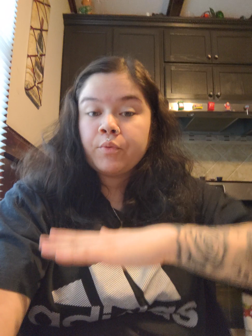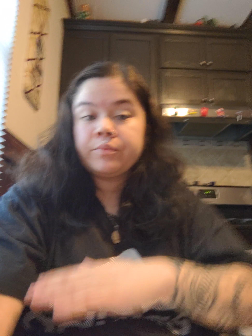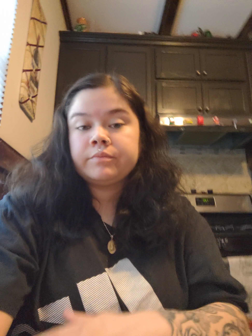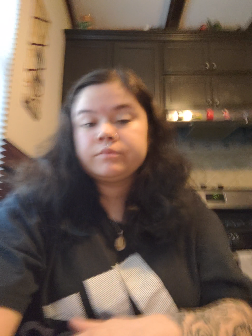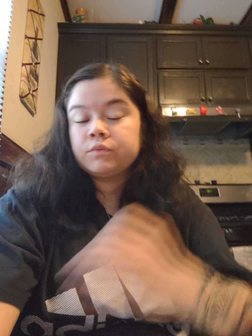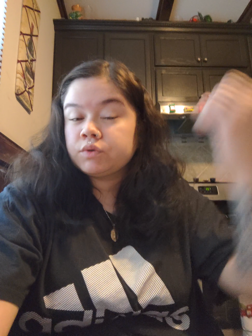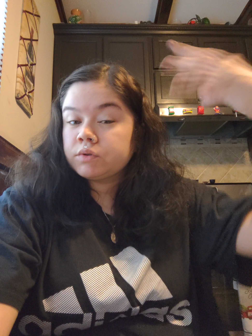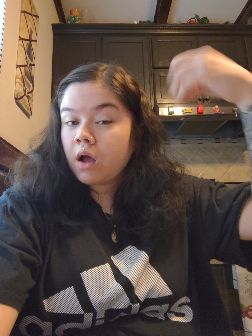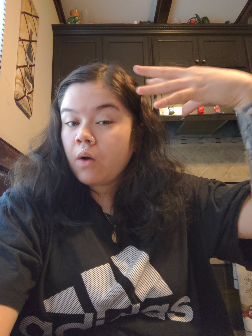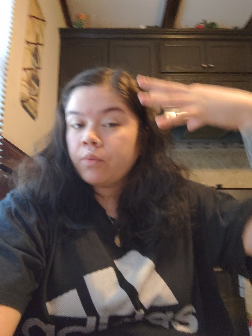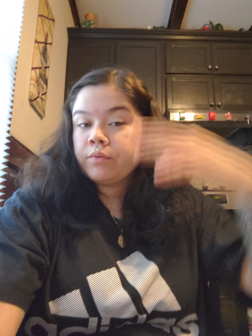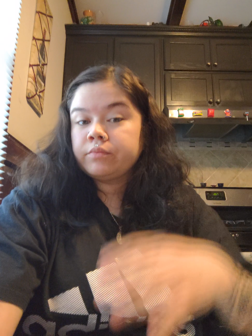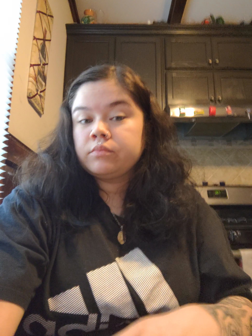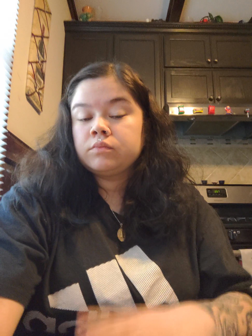shower